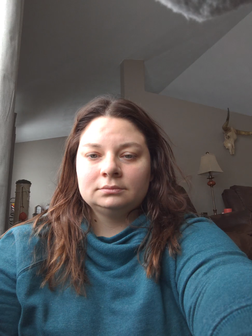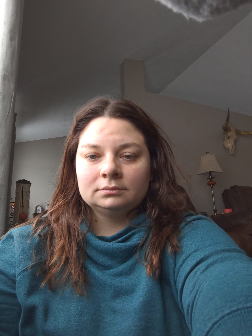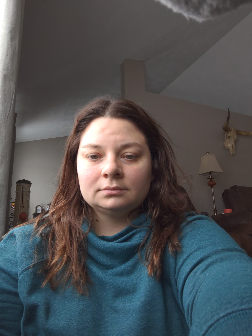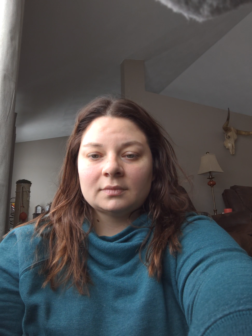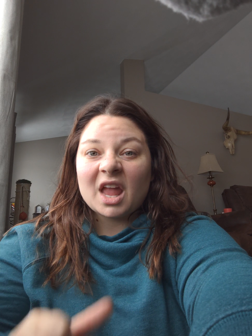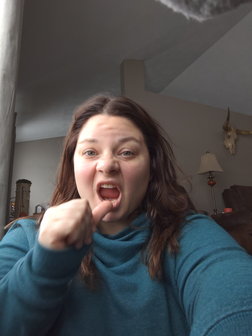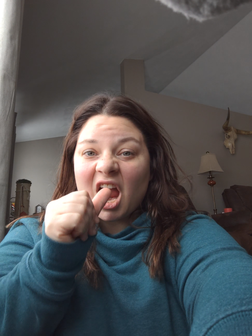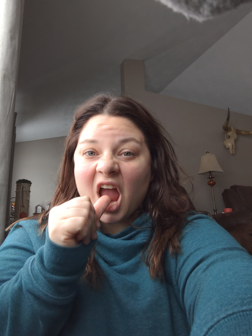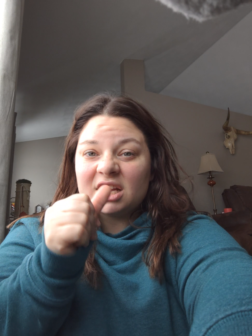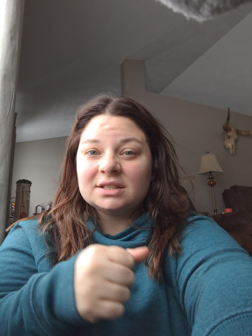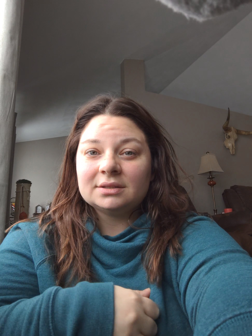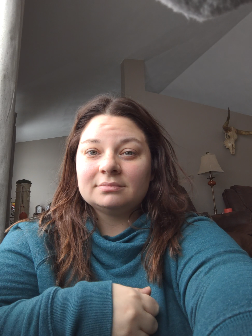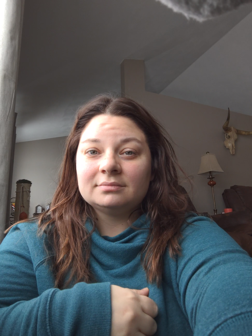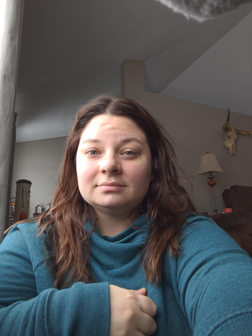nuts